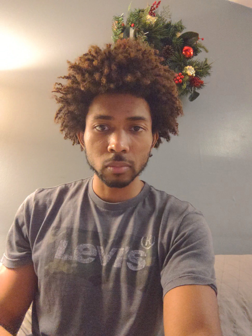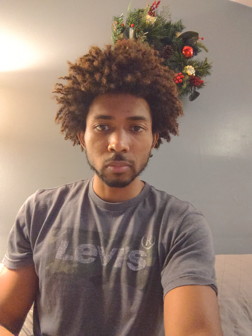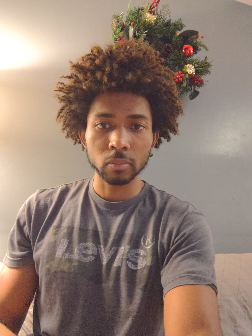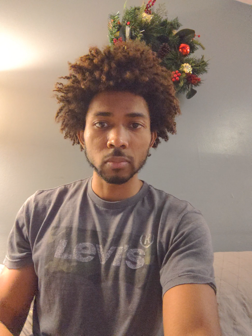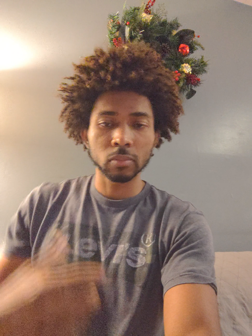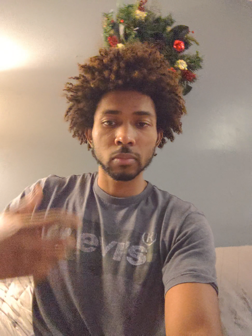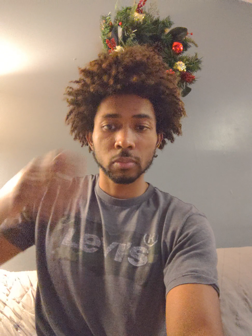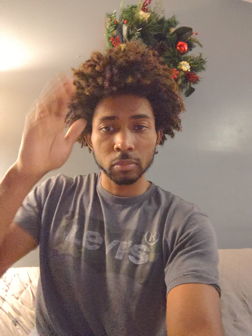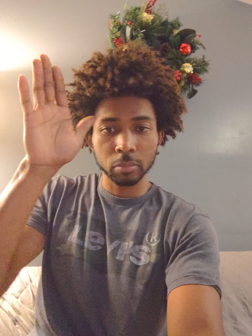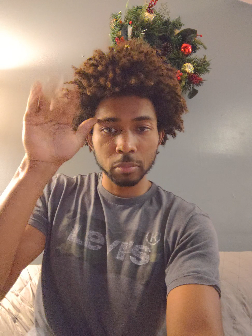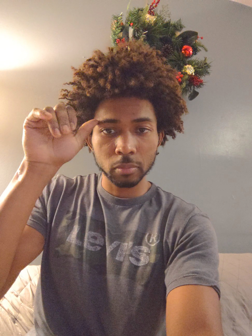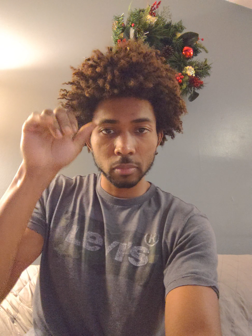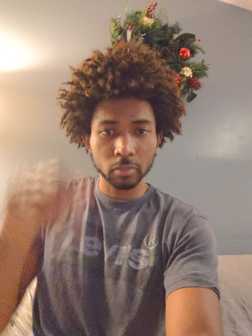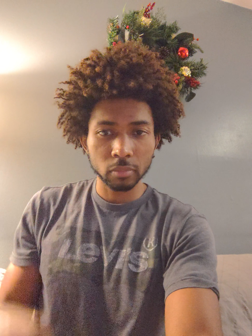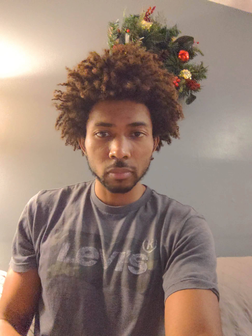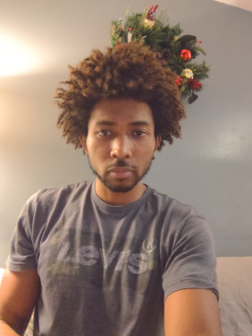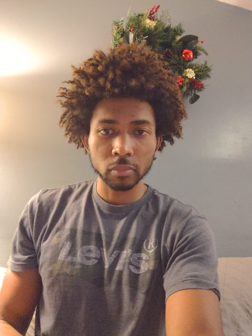donkey